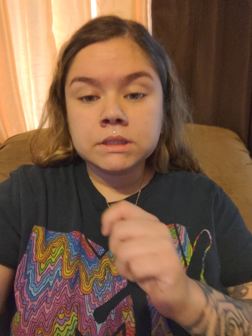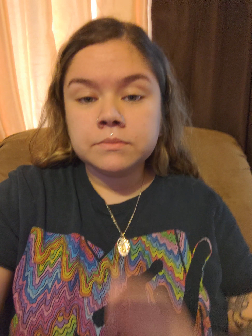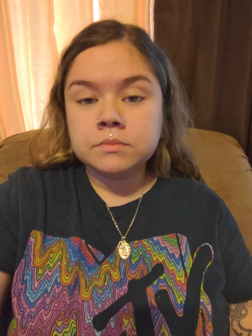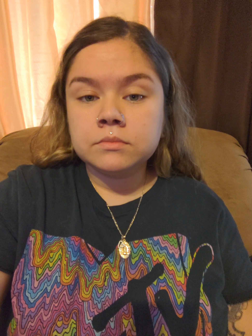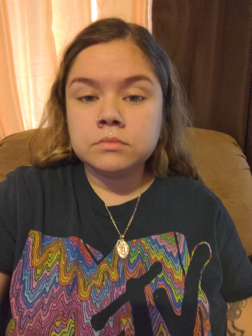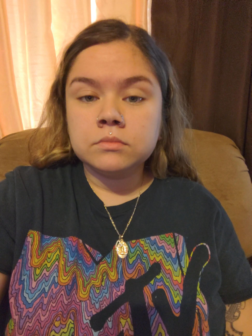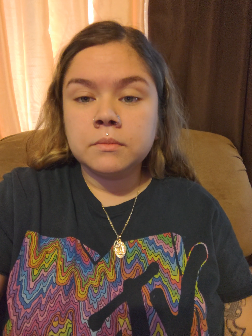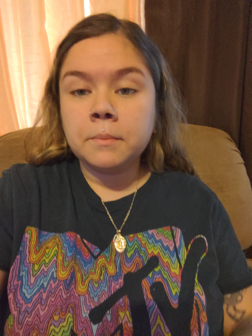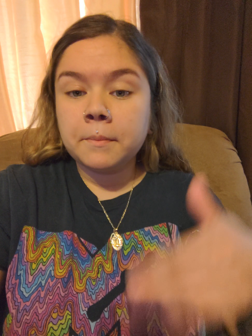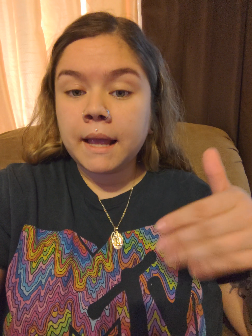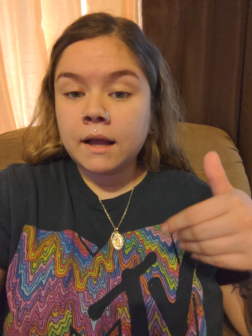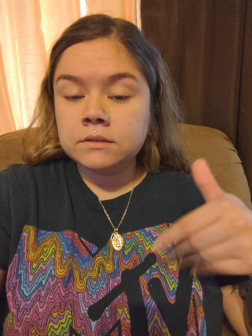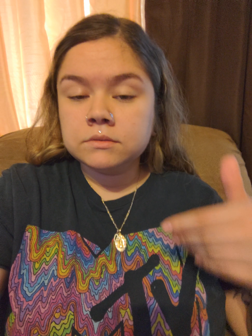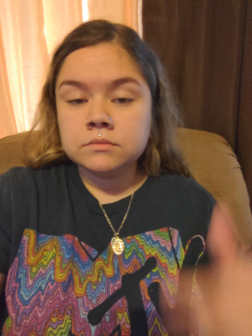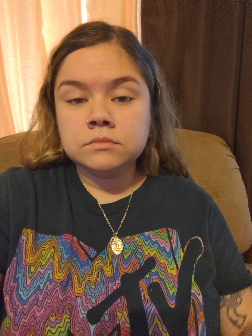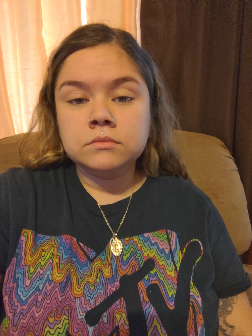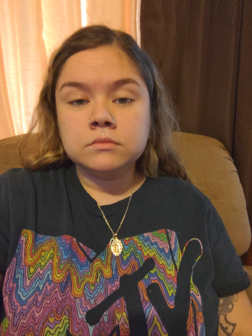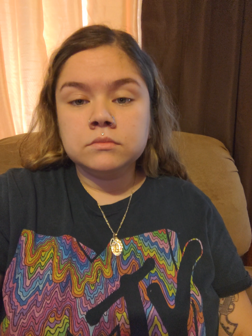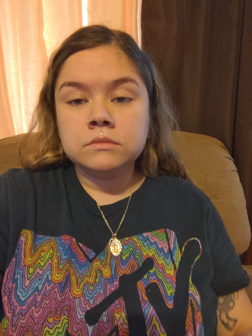pants